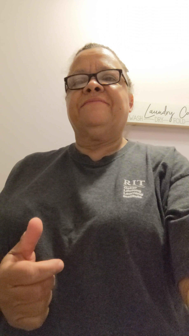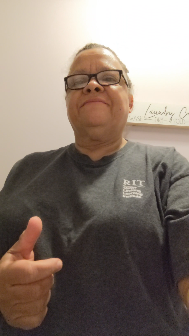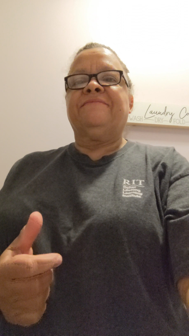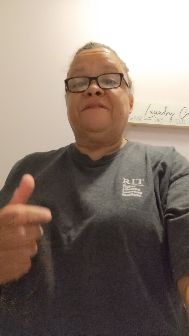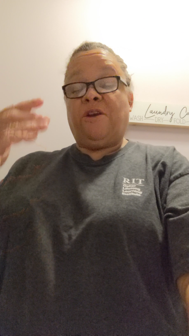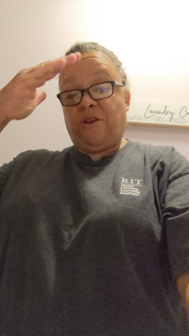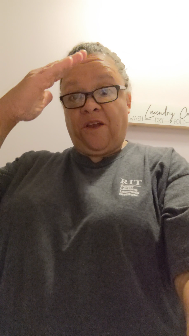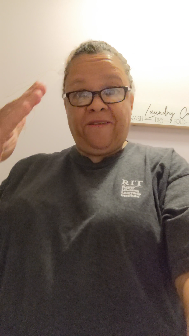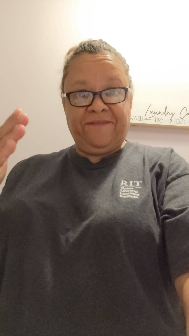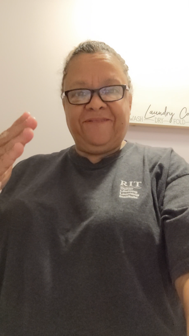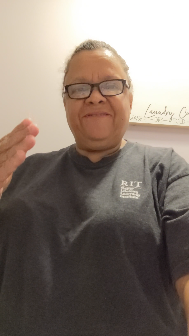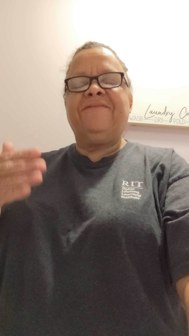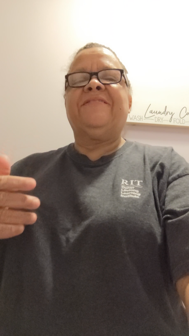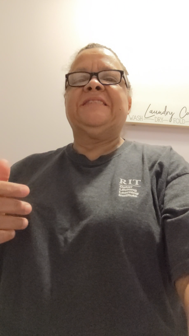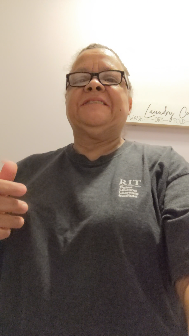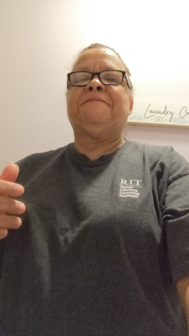roof